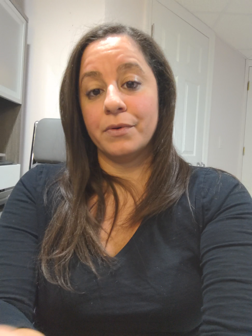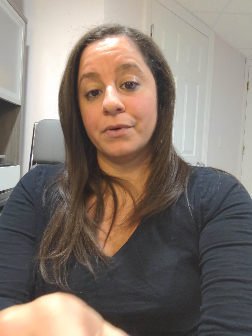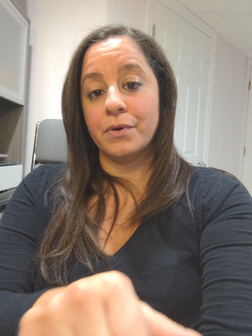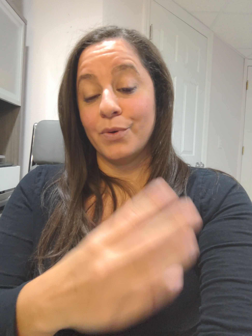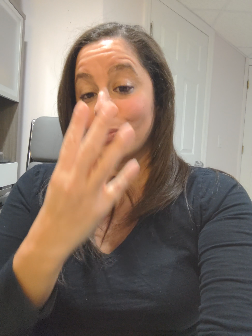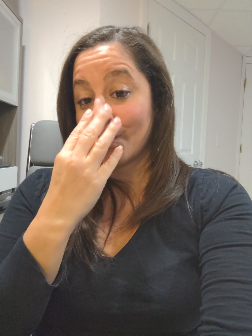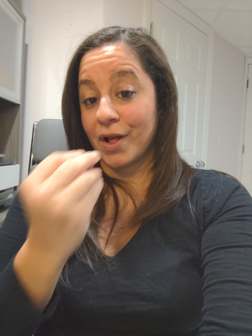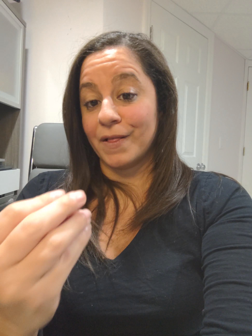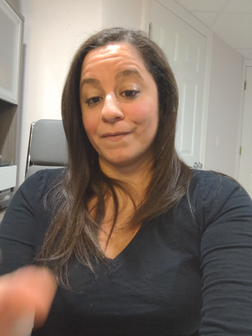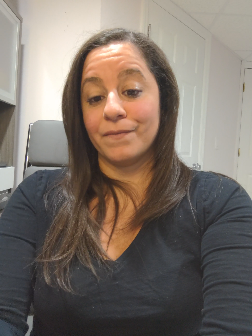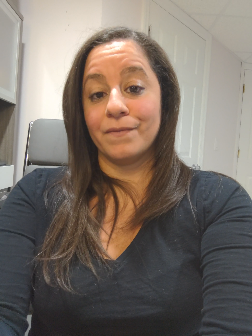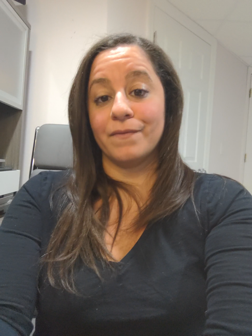wolf